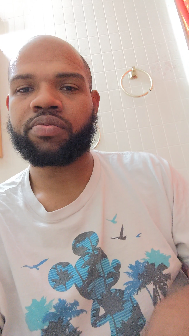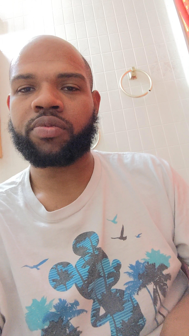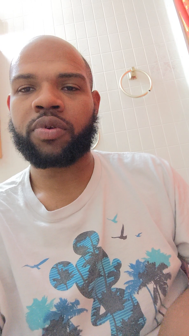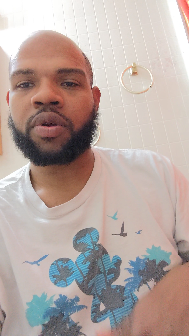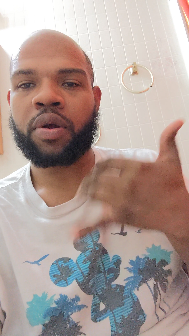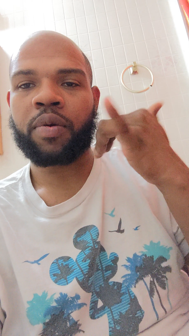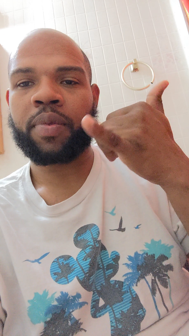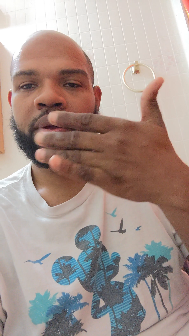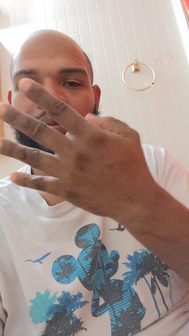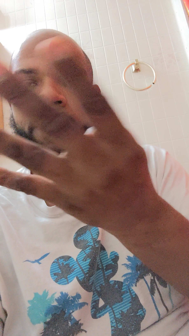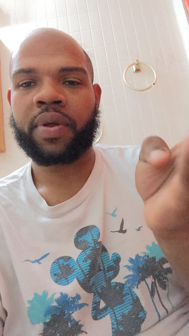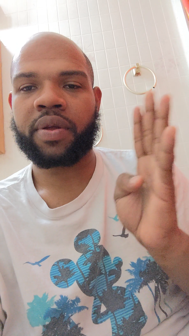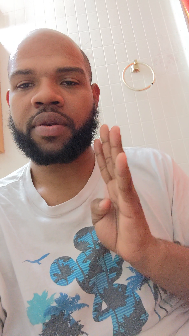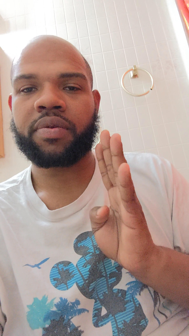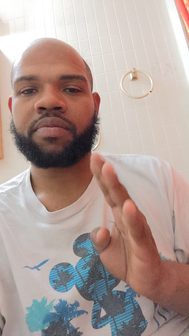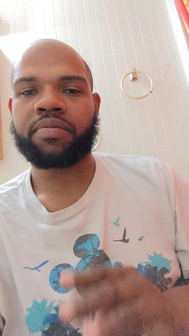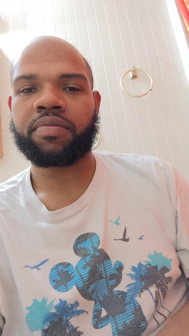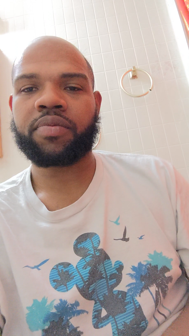playpen